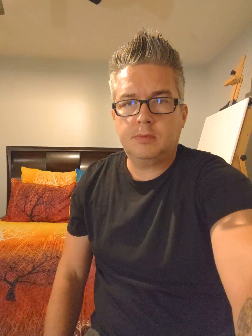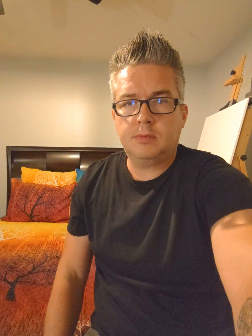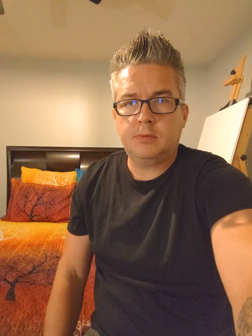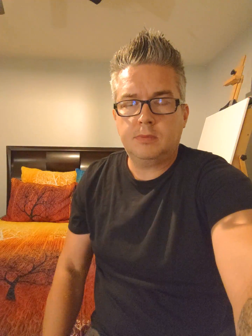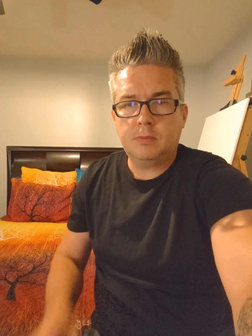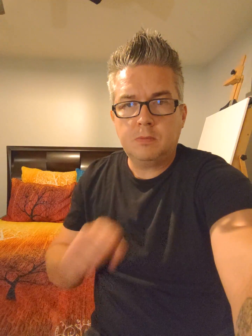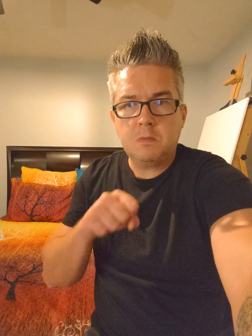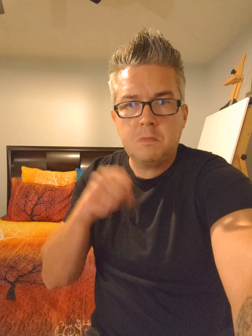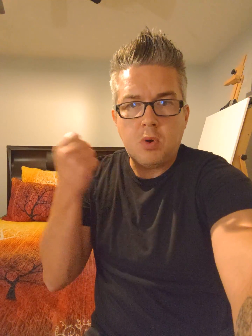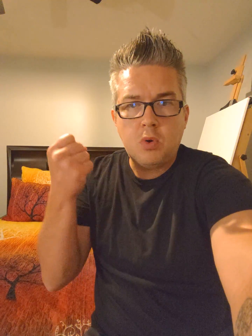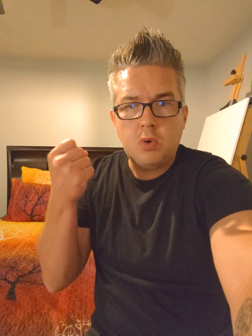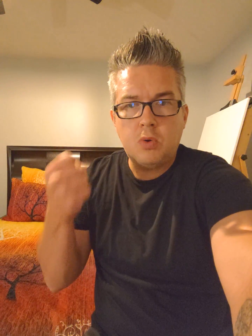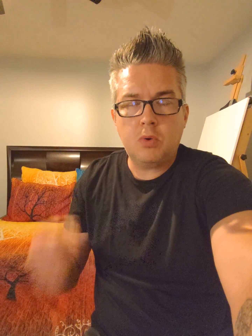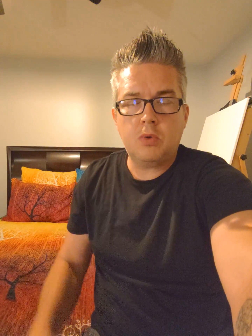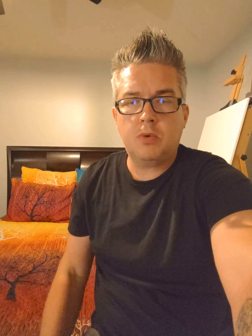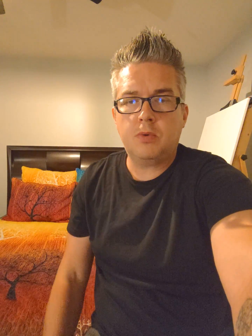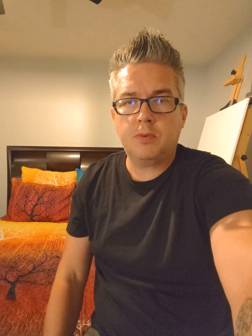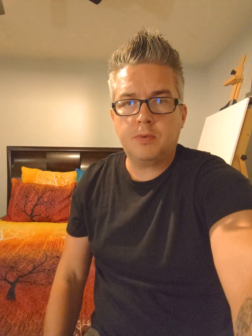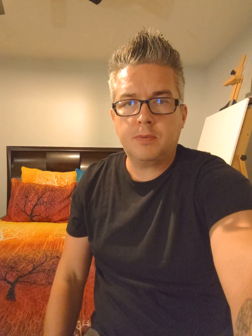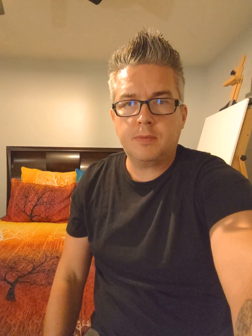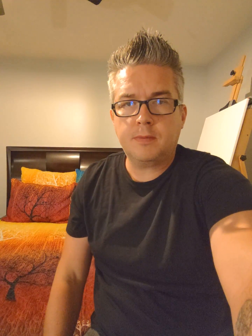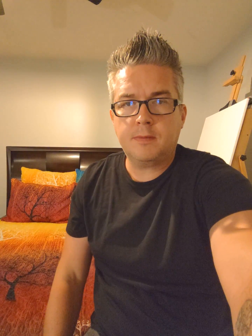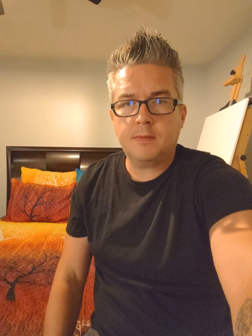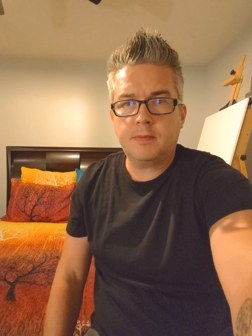break